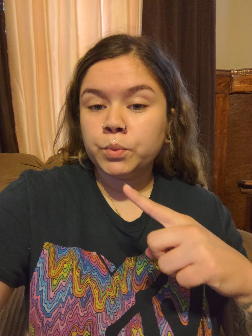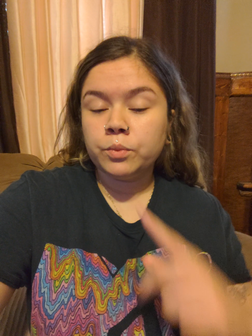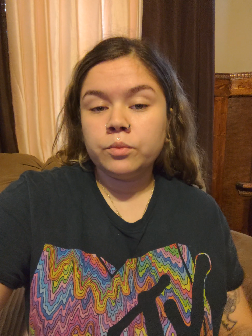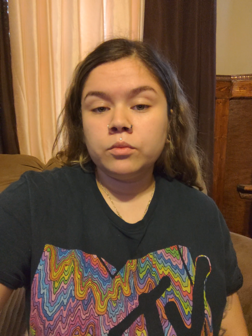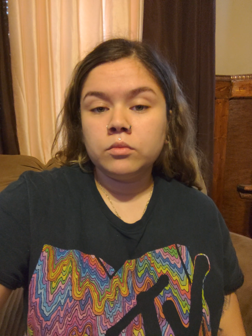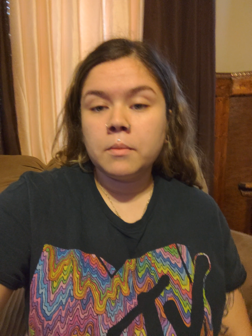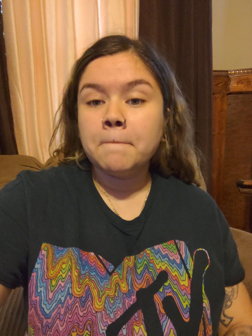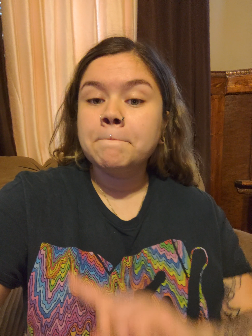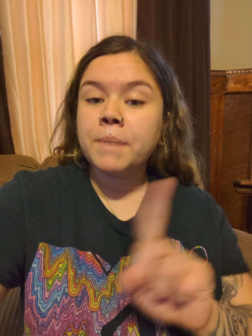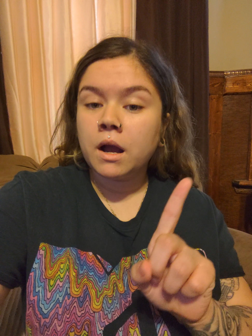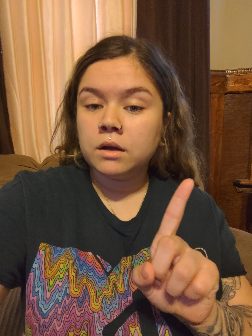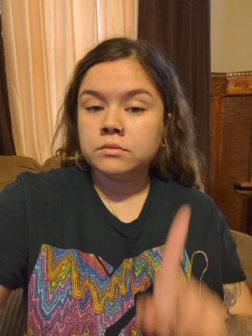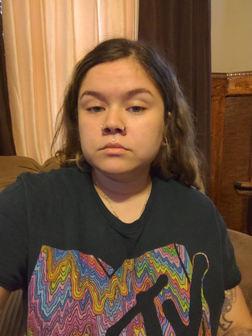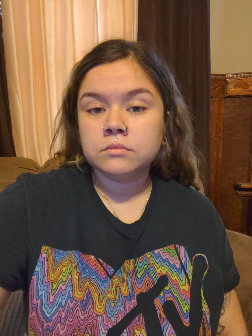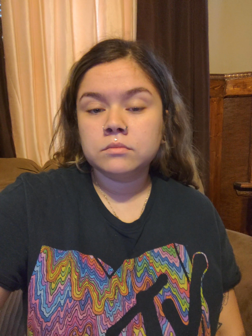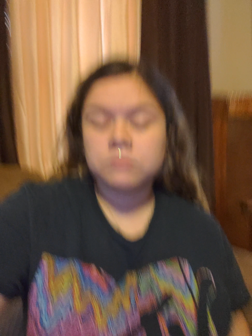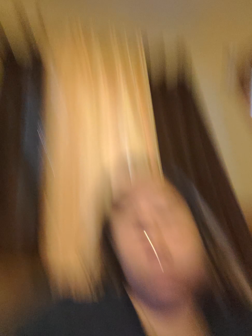but